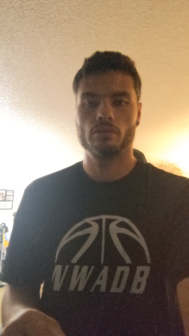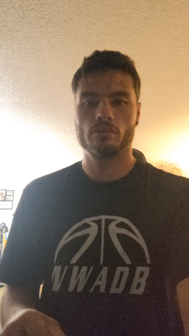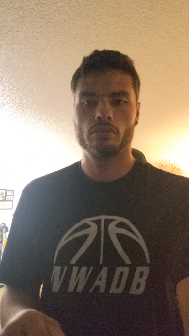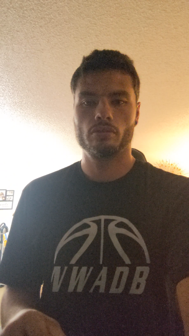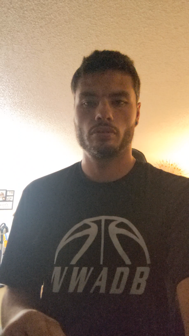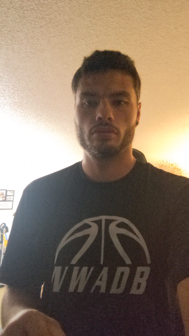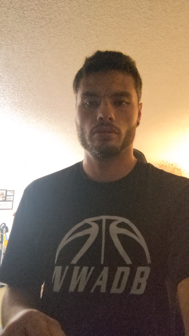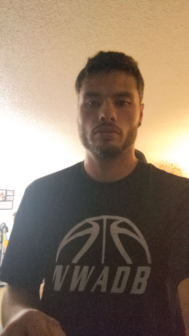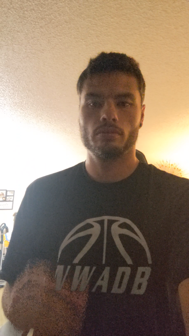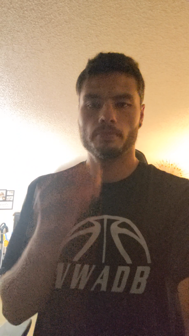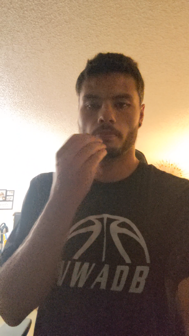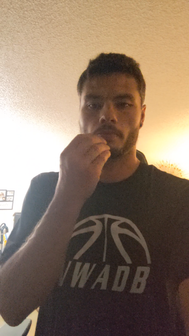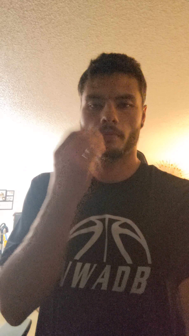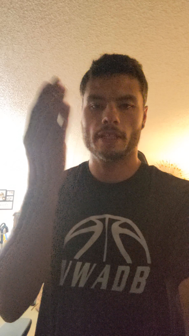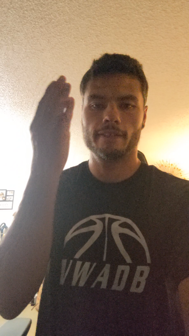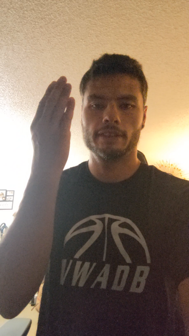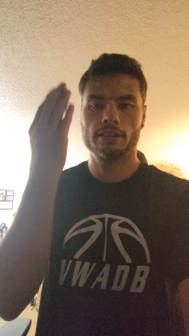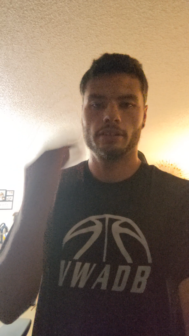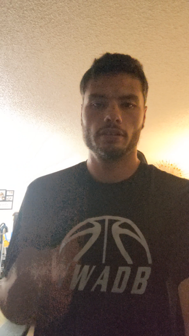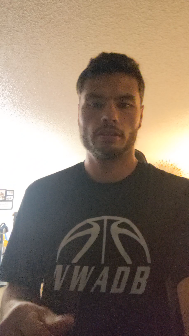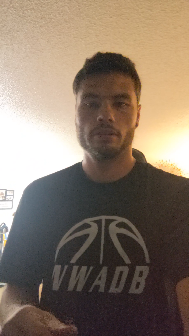breakfast